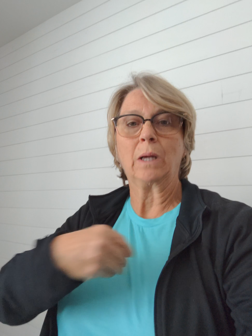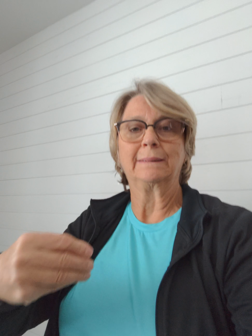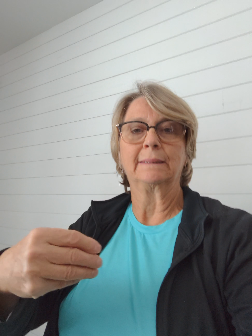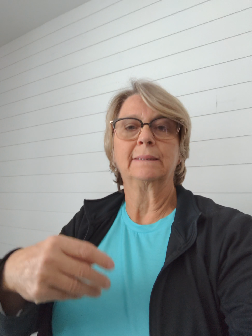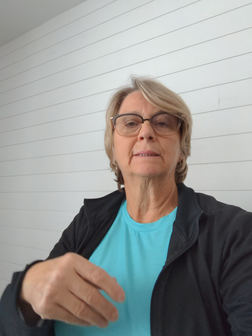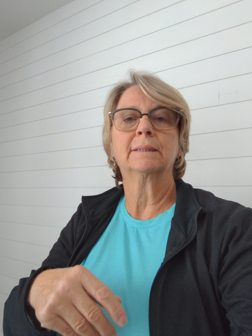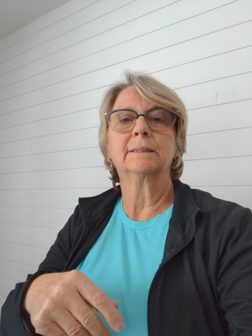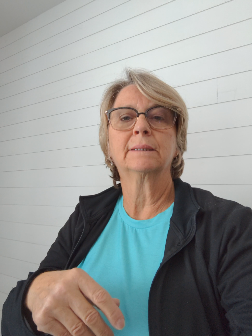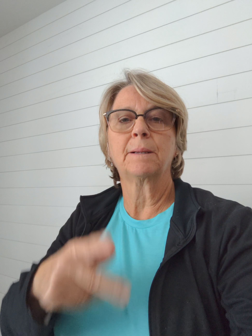white